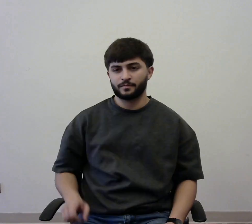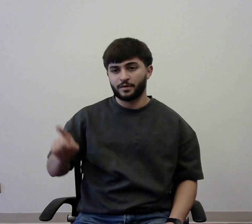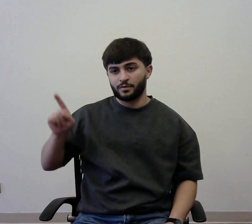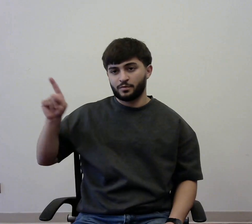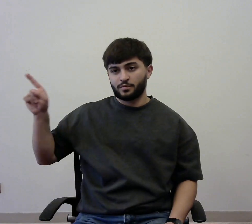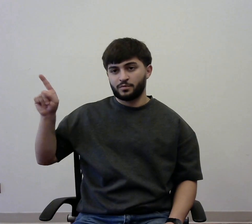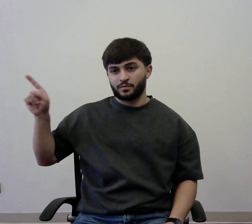onun